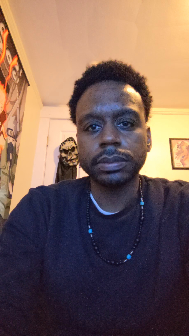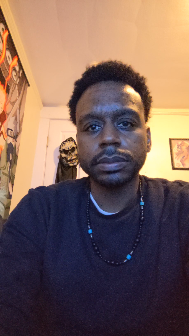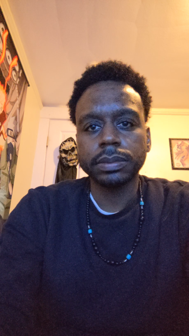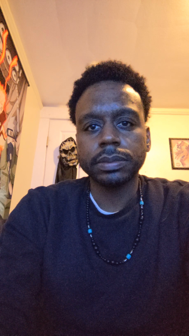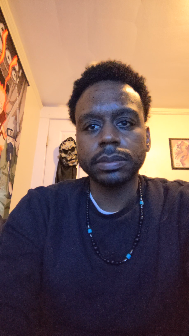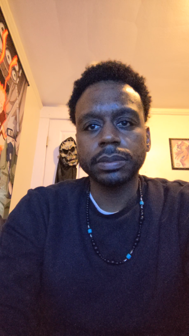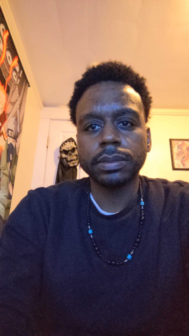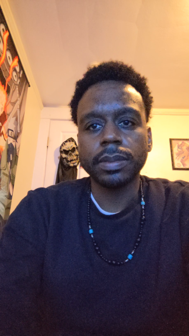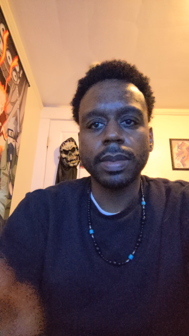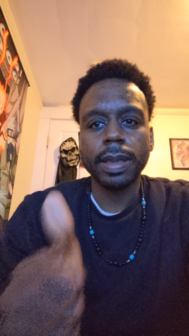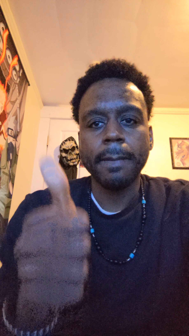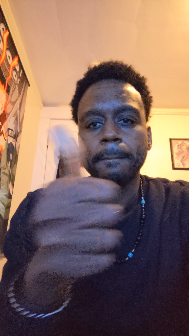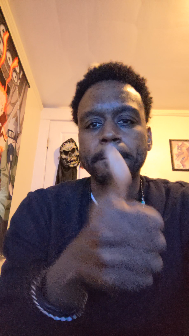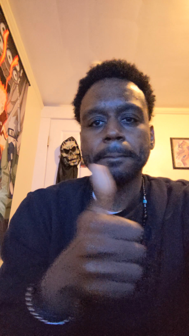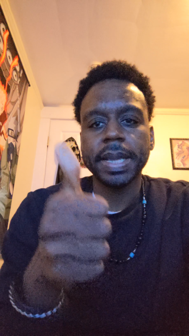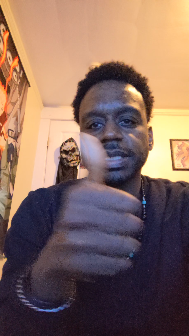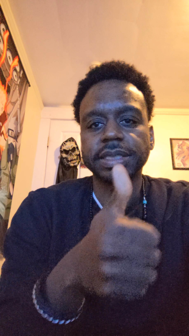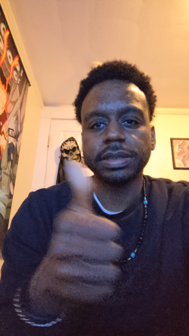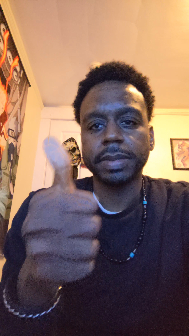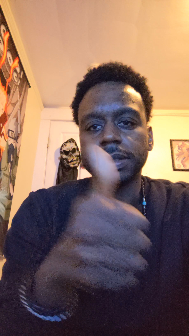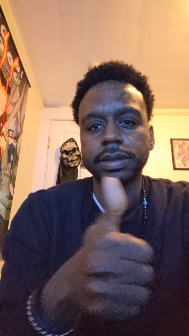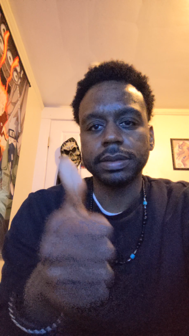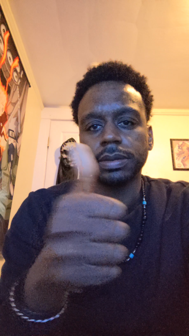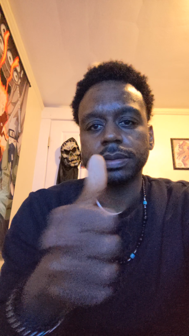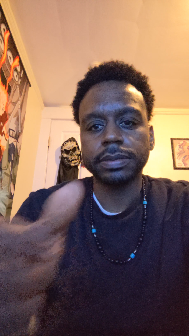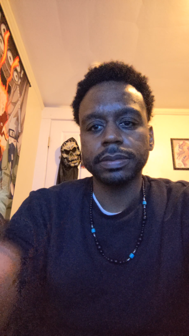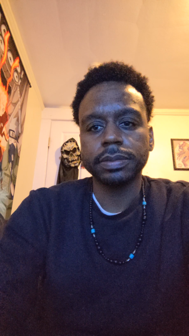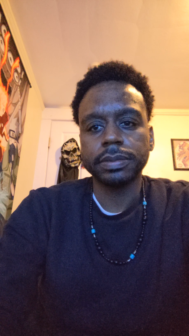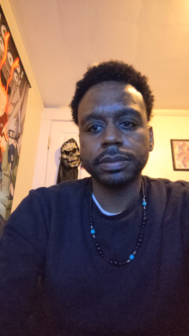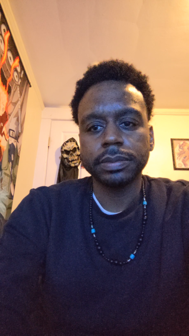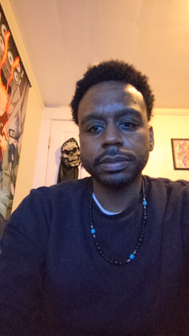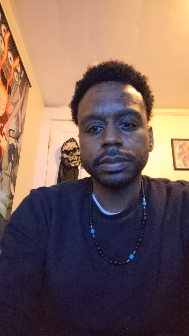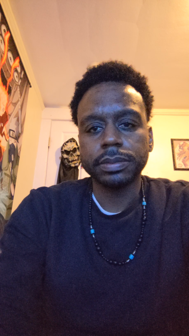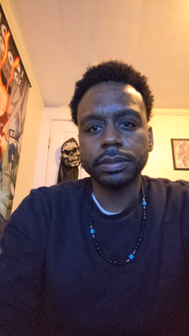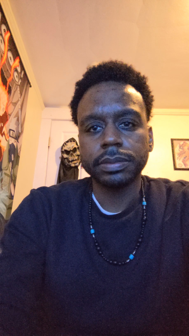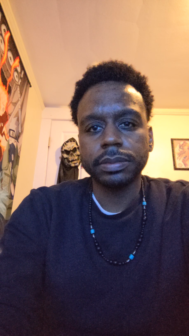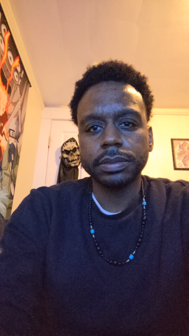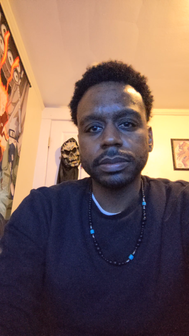basement